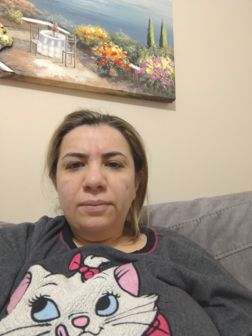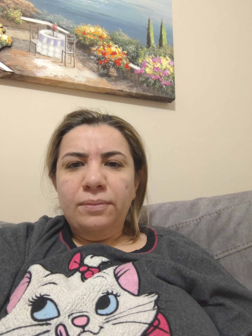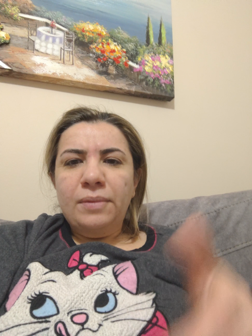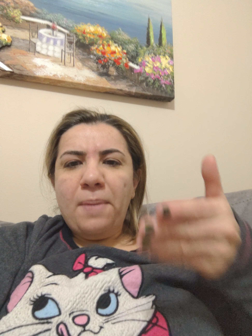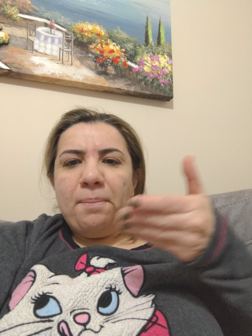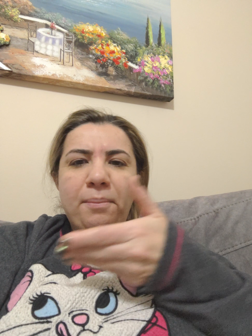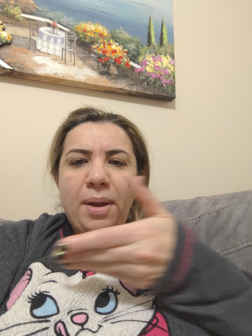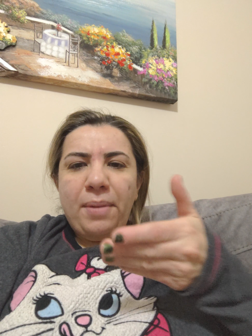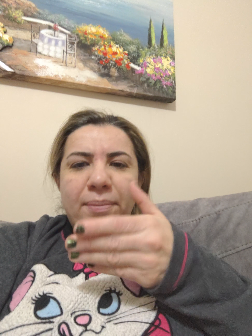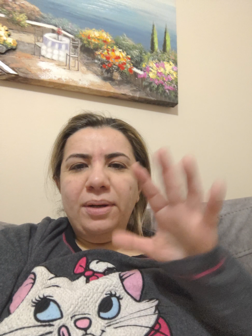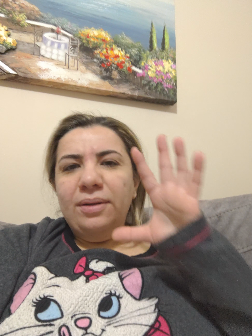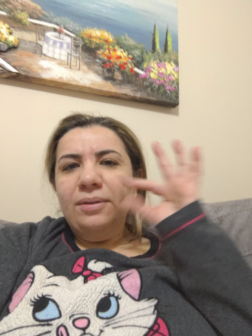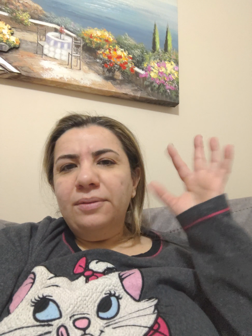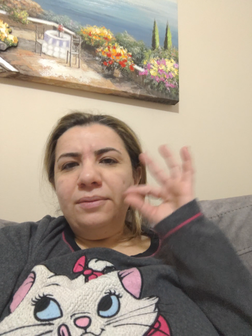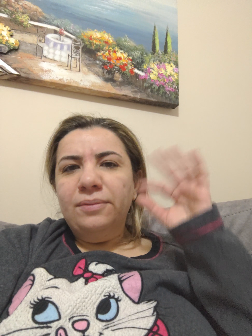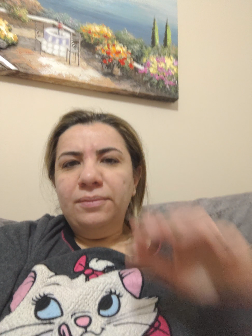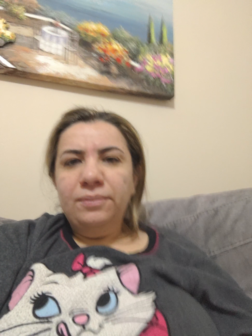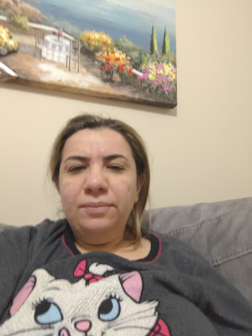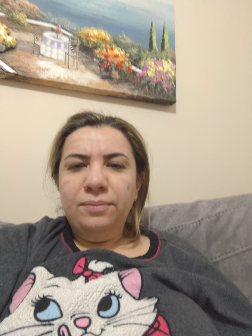kitty